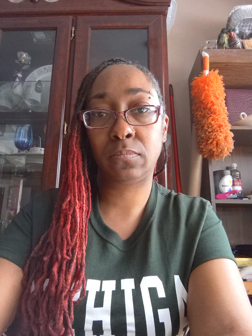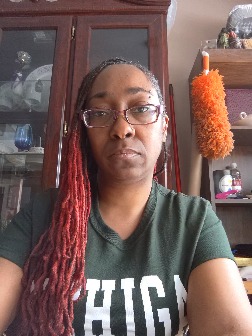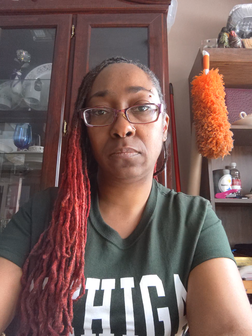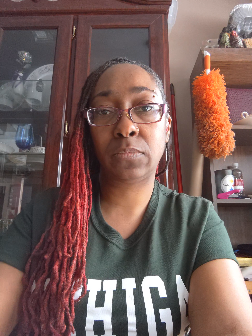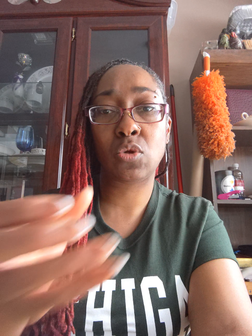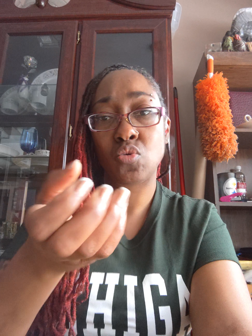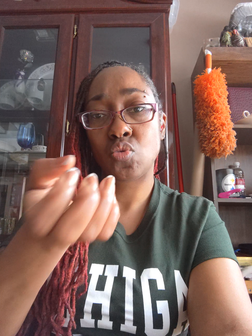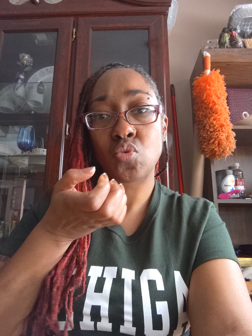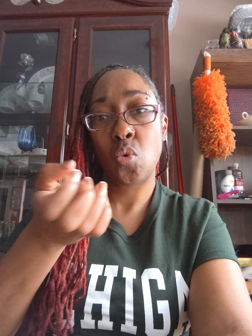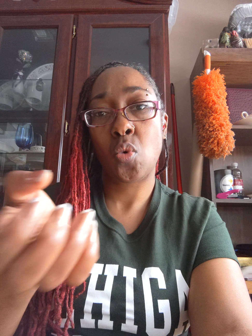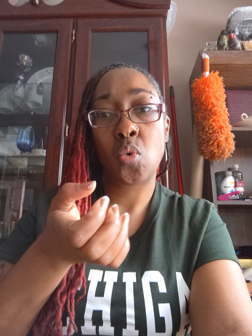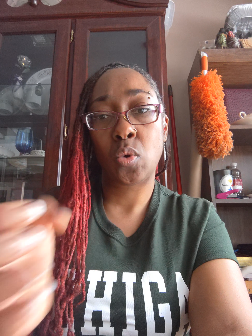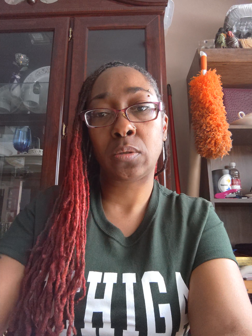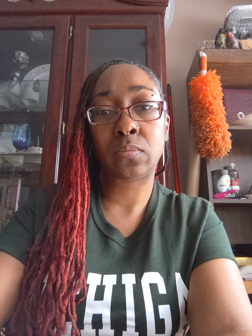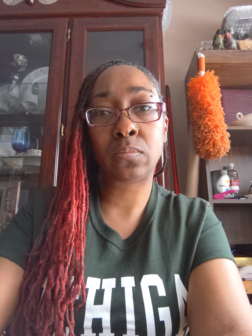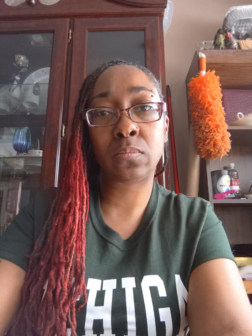drawer